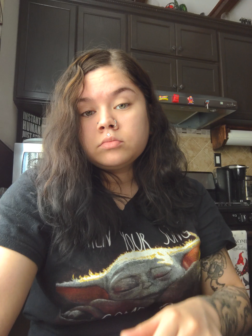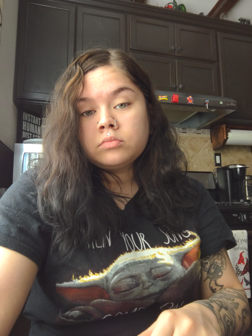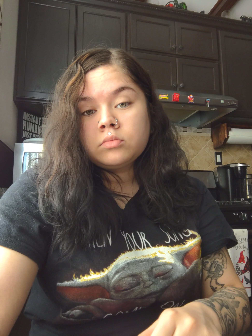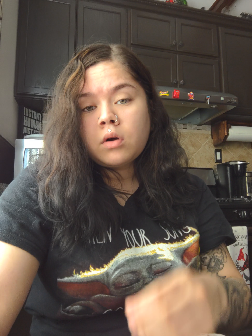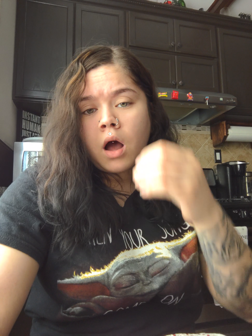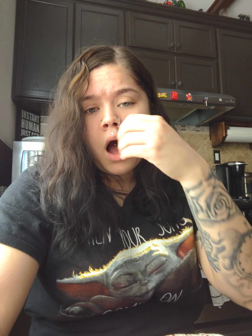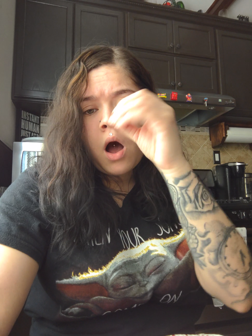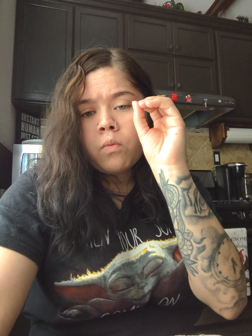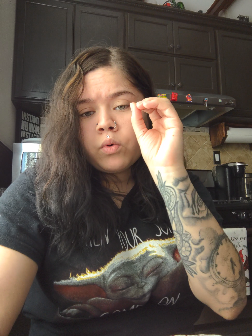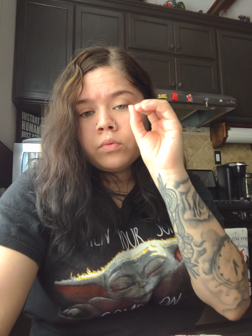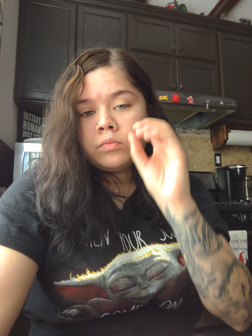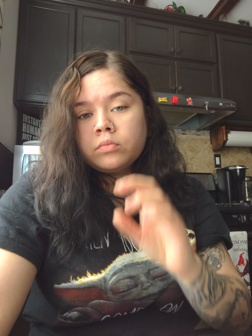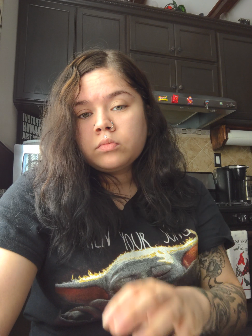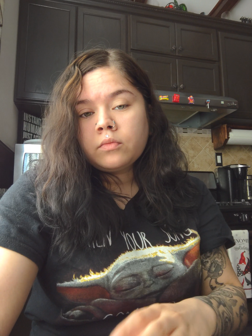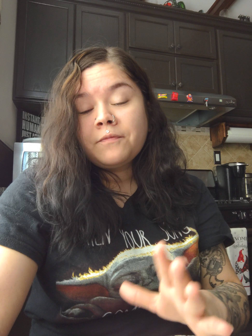owl